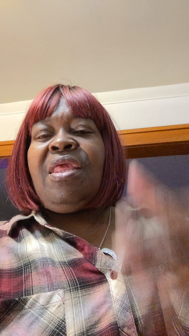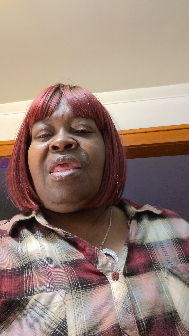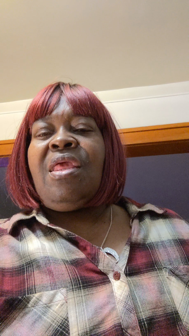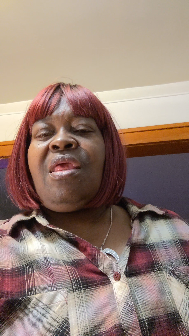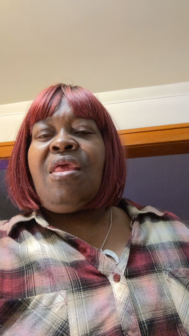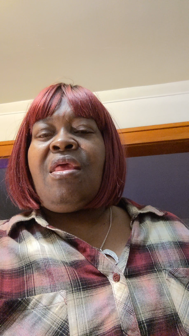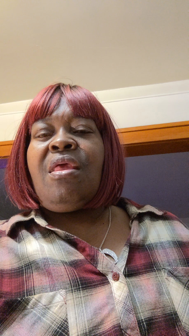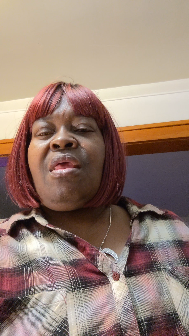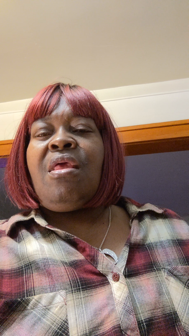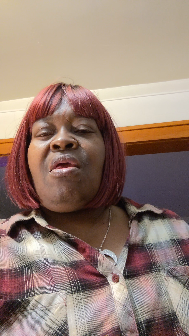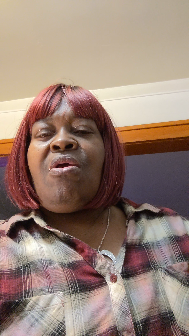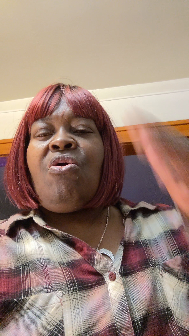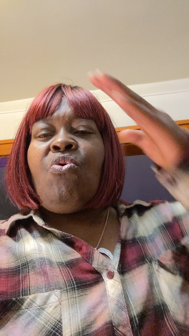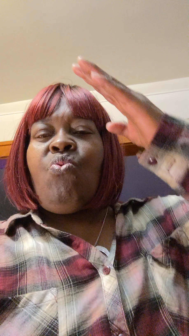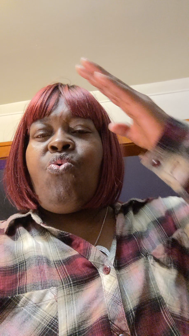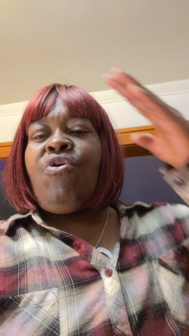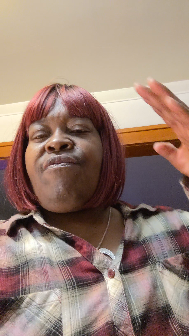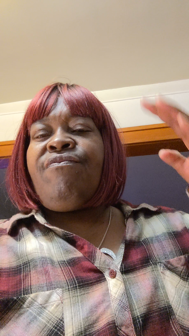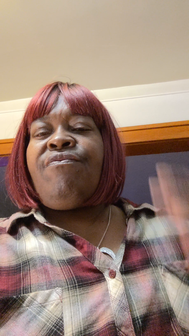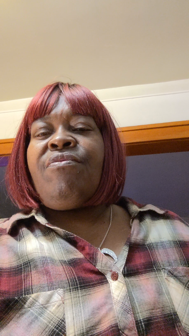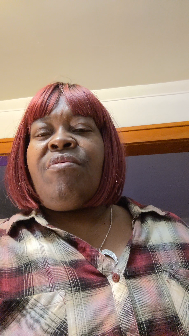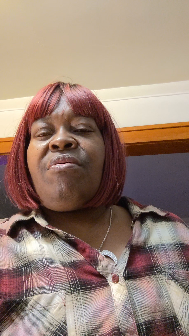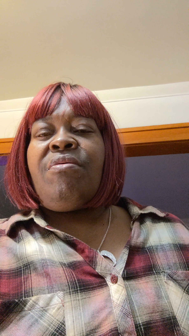roof